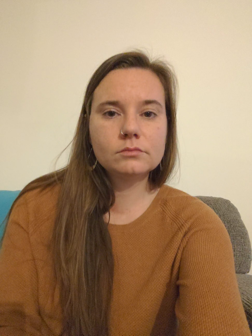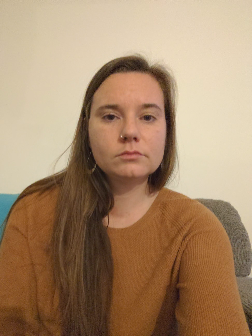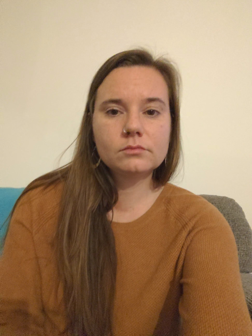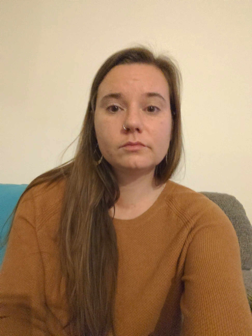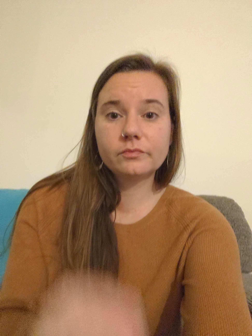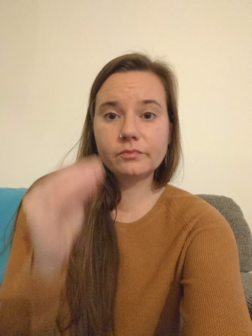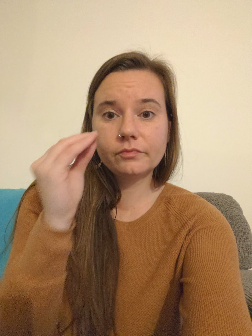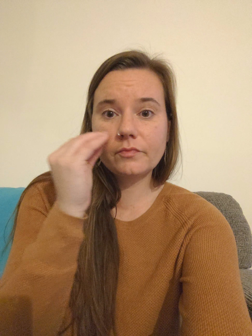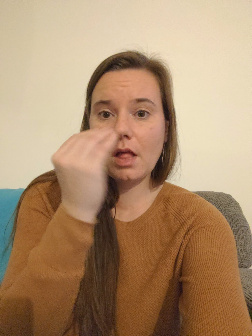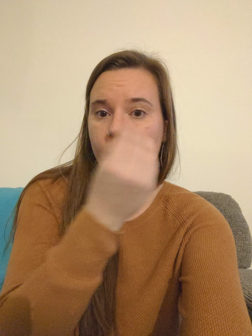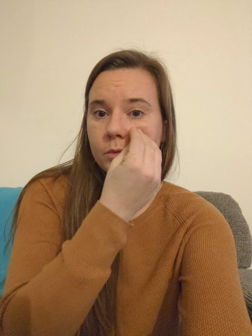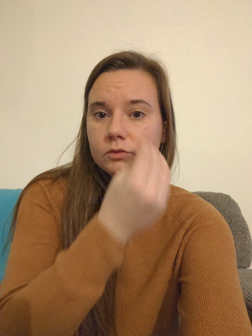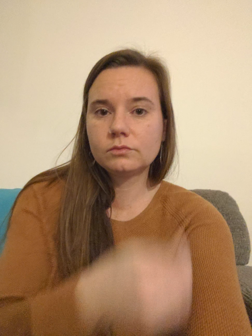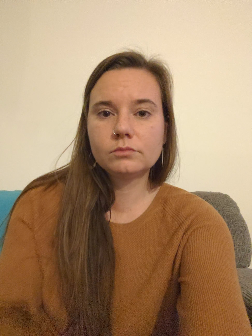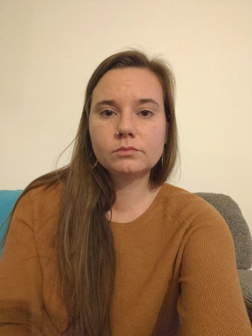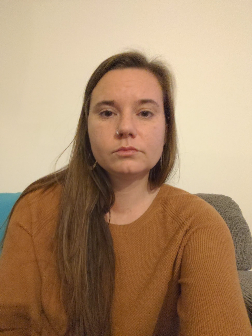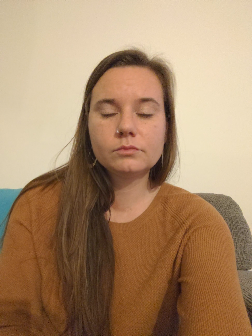flower